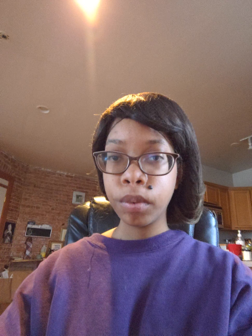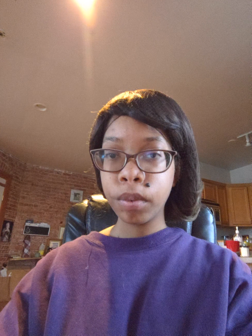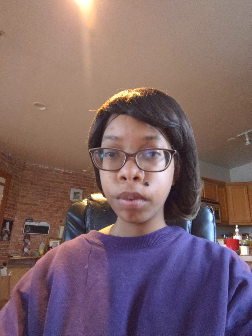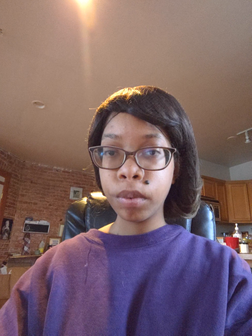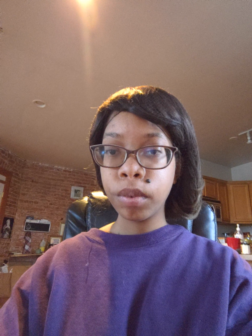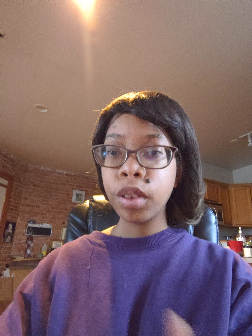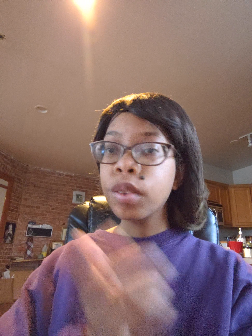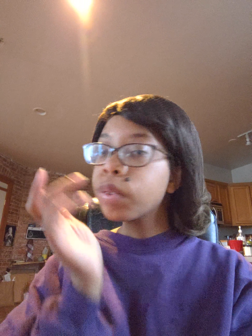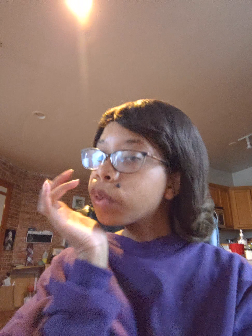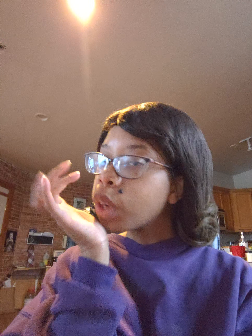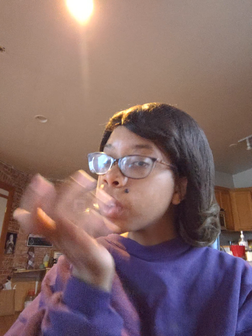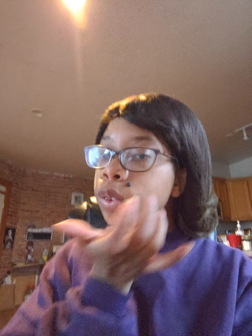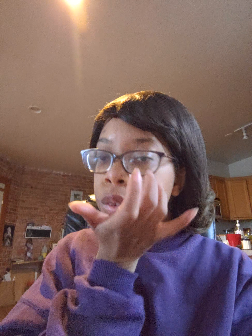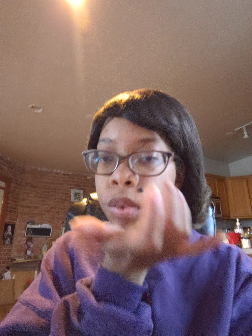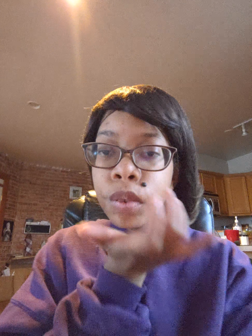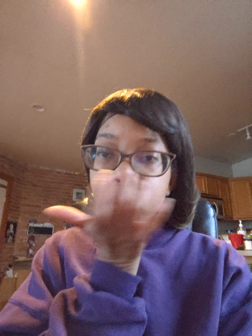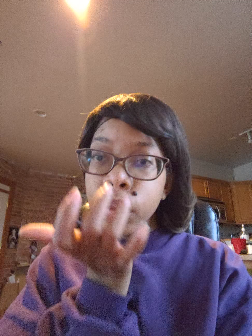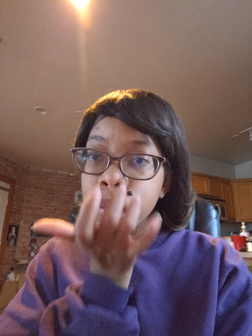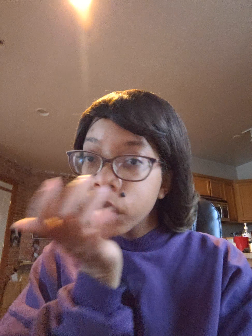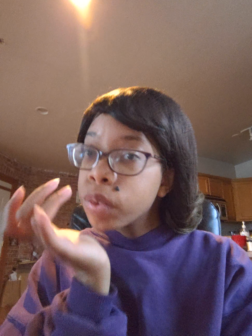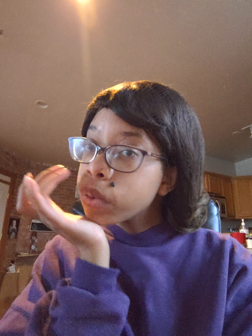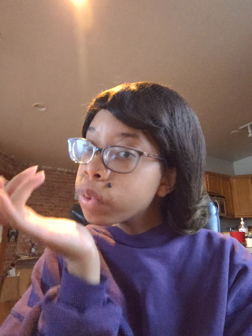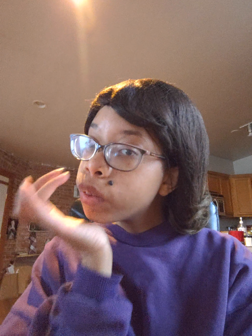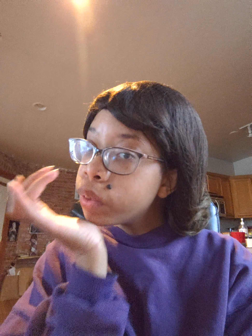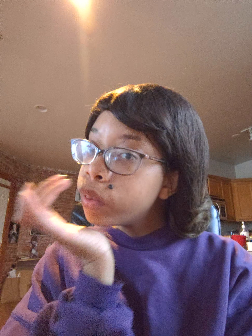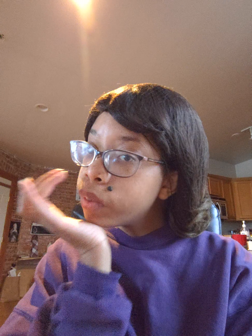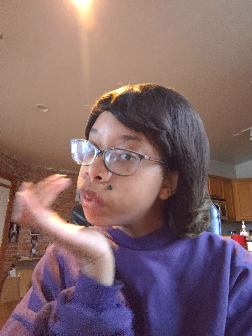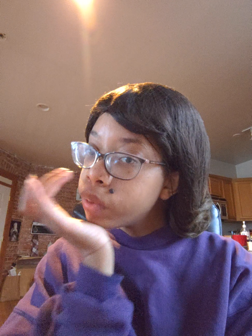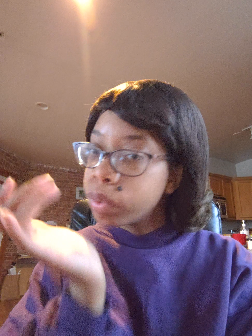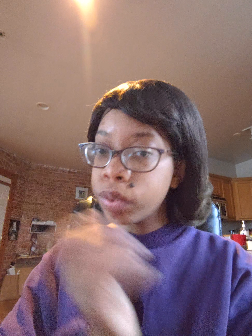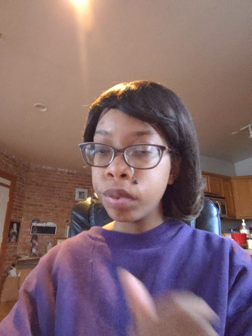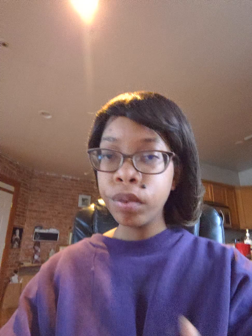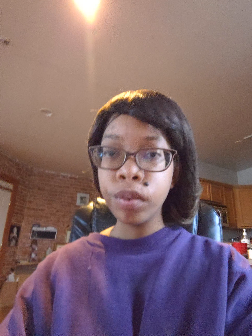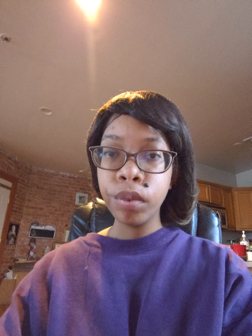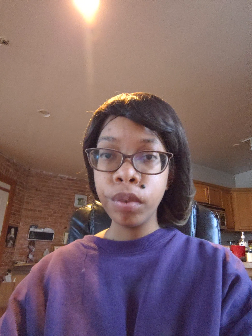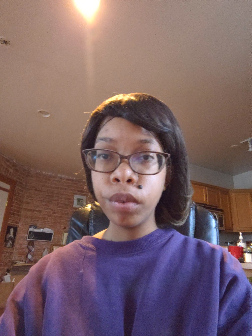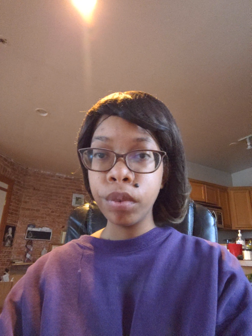grass